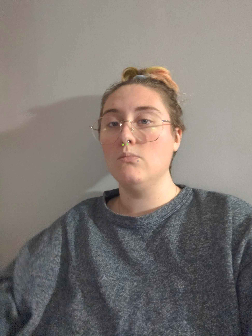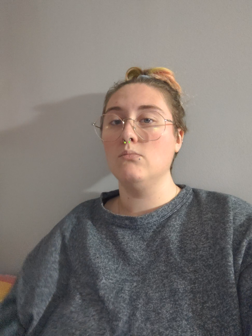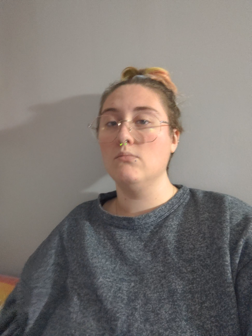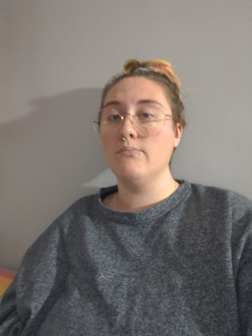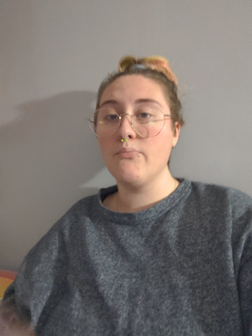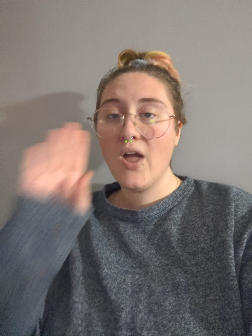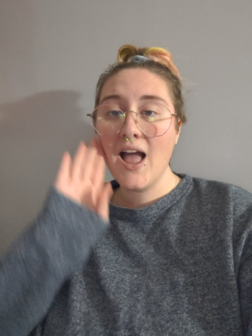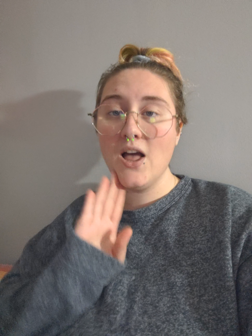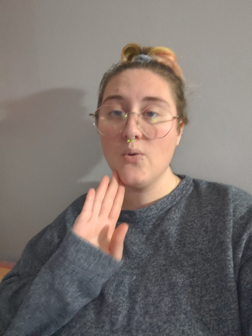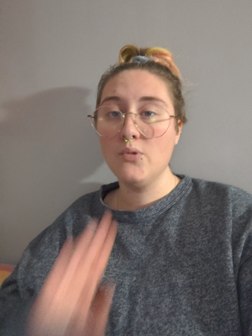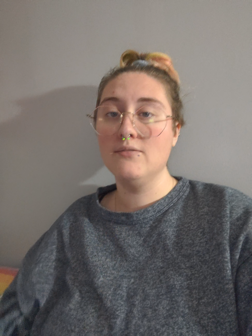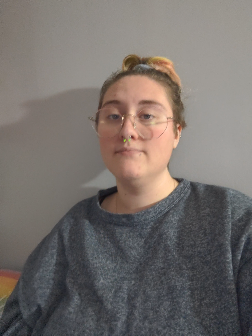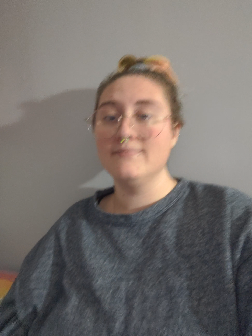brown